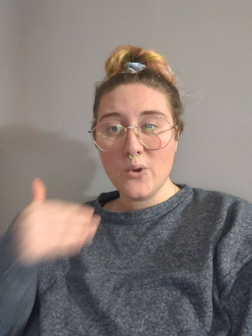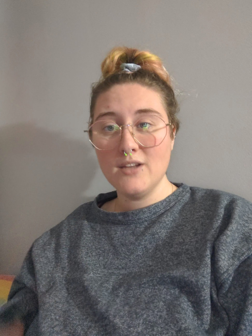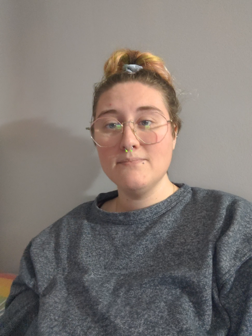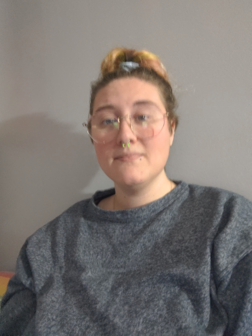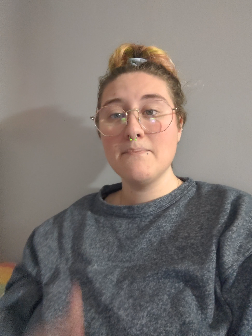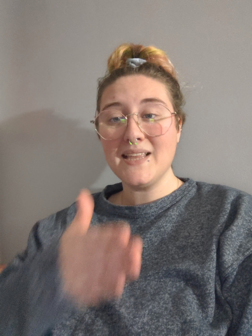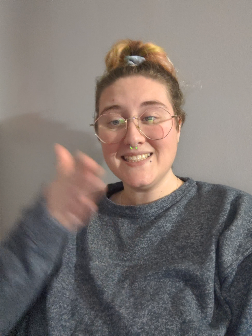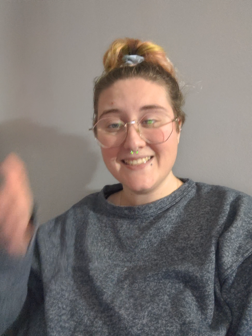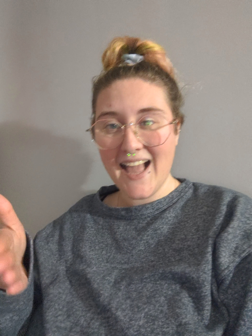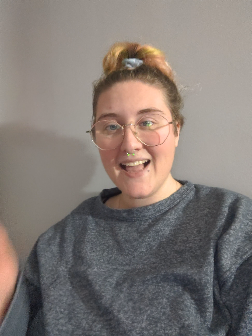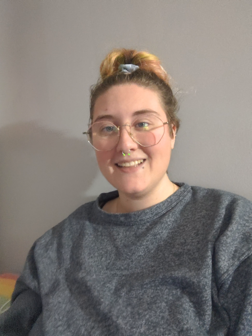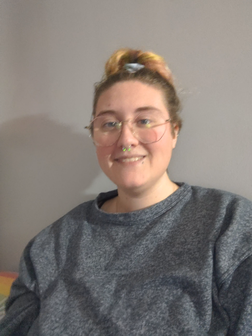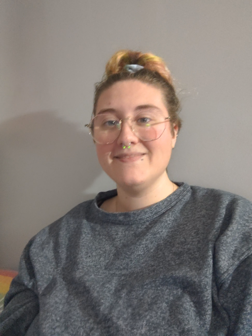beside